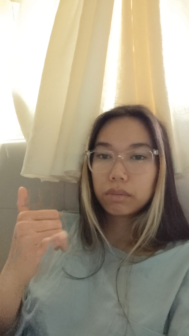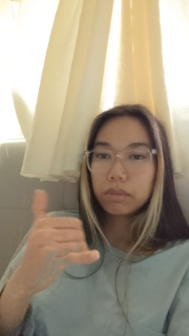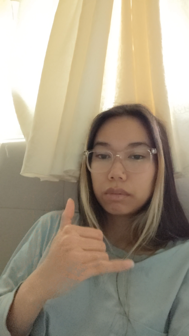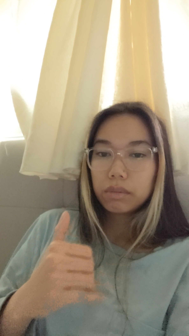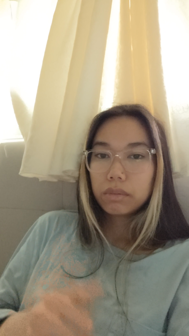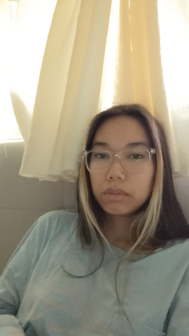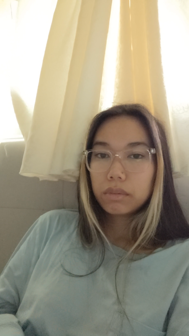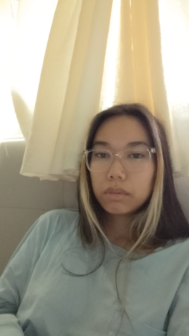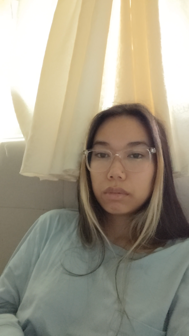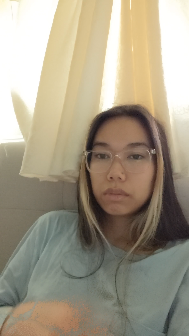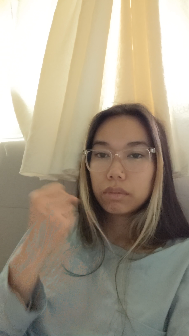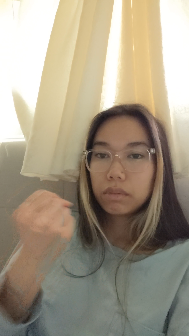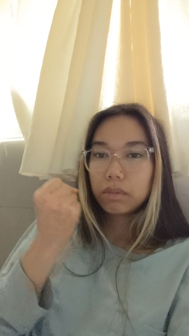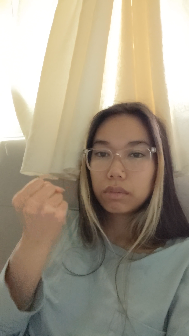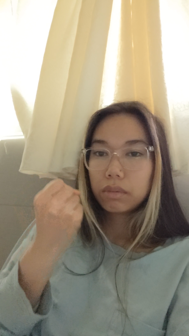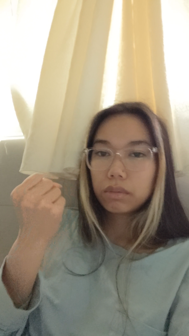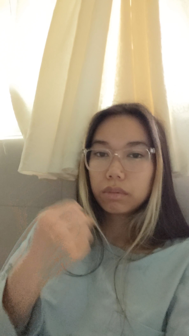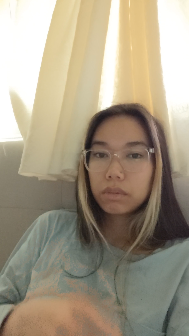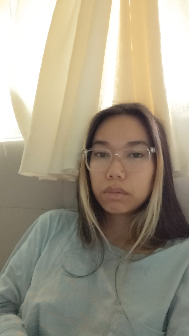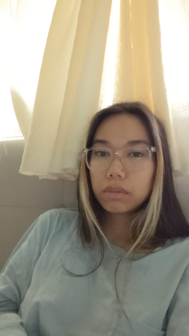hold